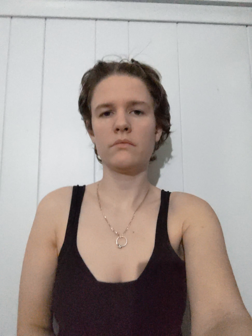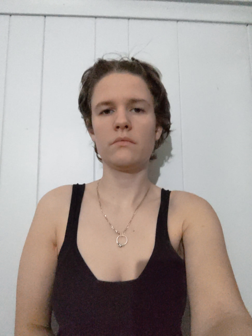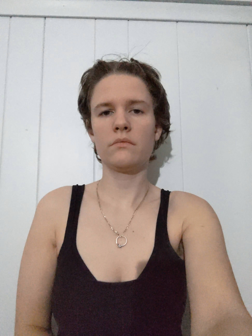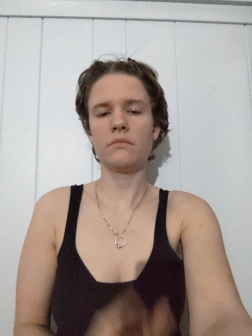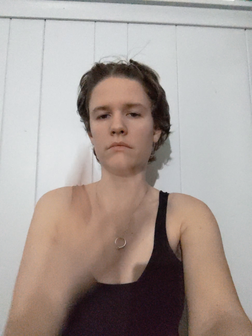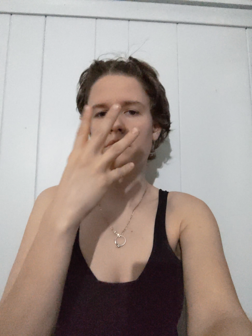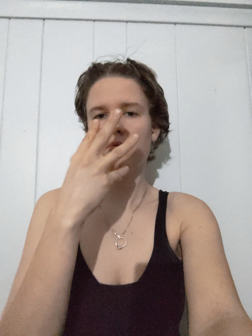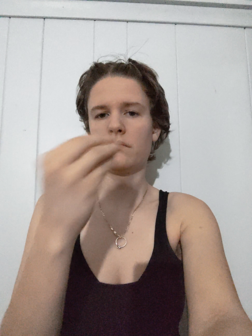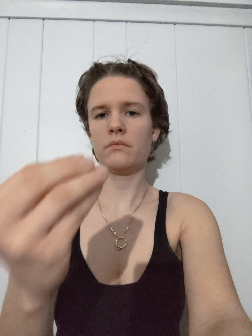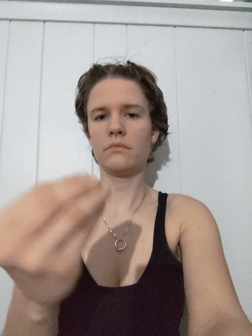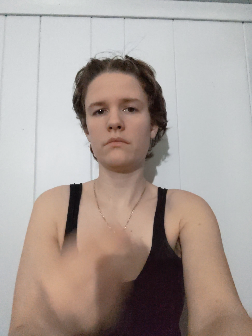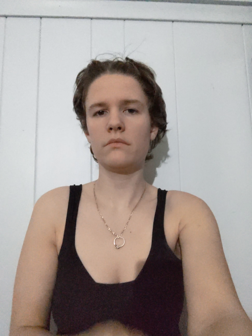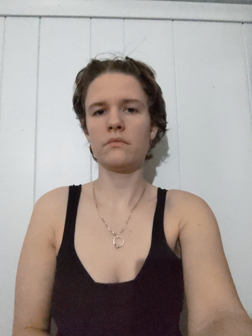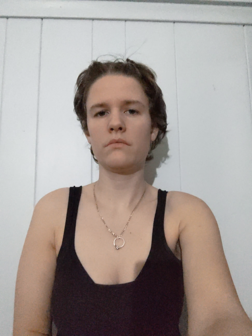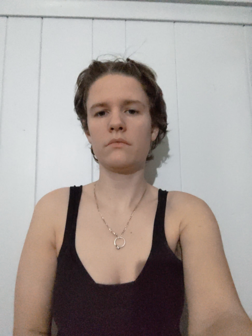wolf